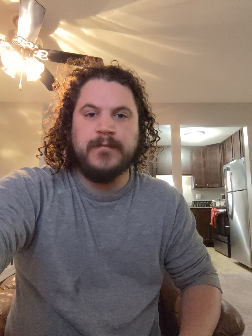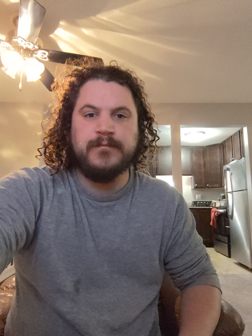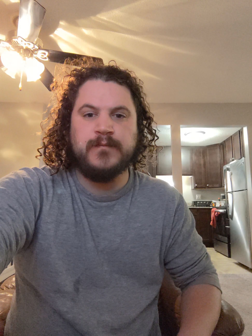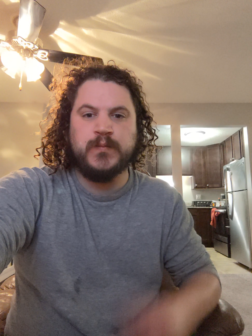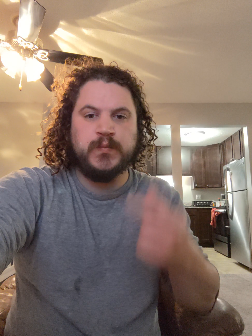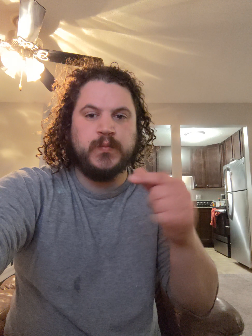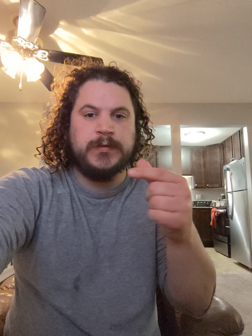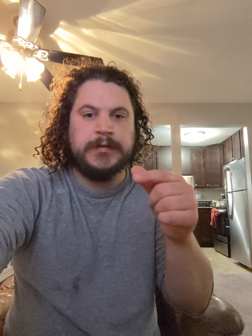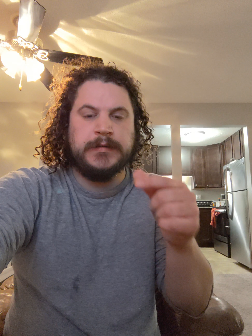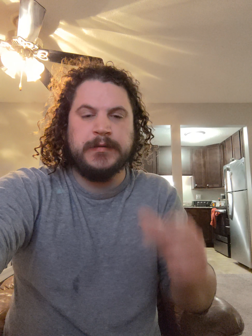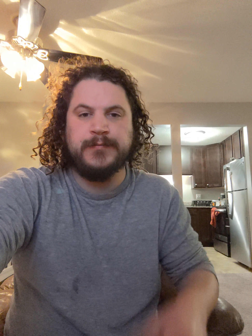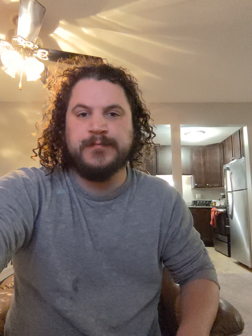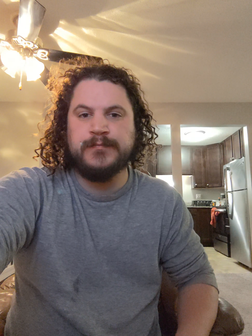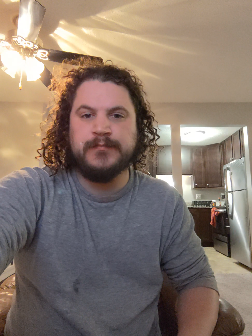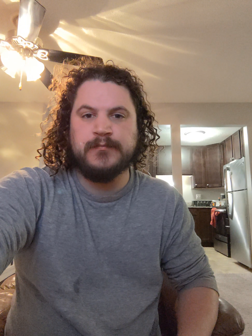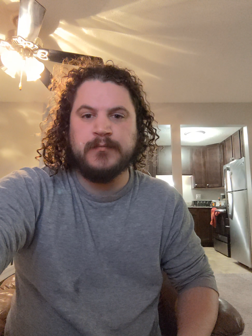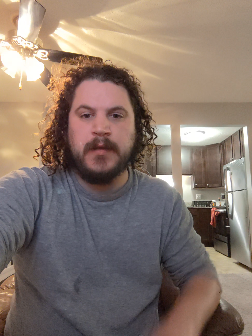green